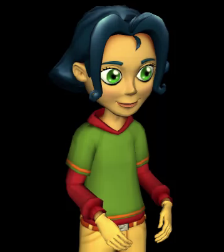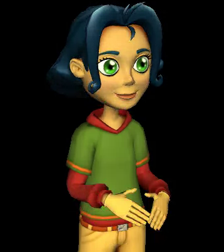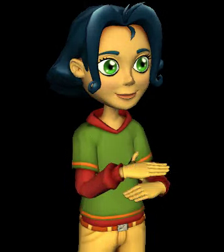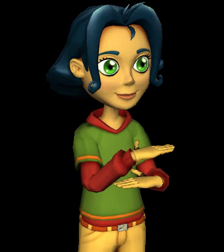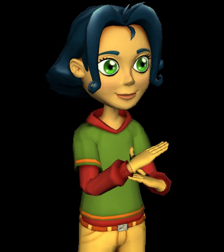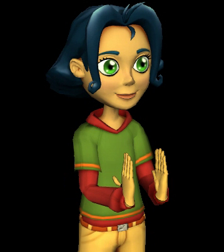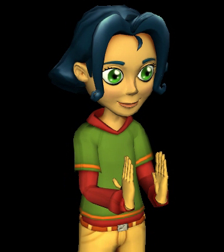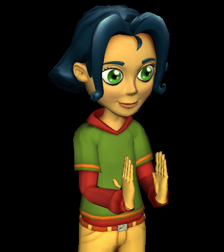مربع